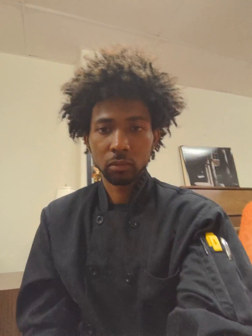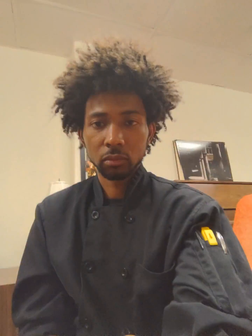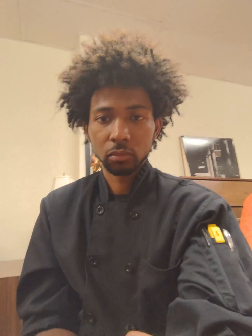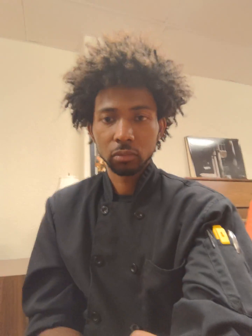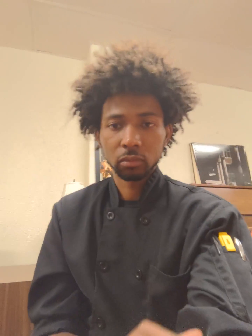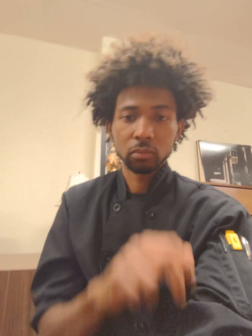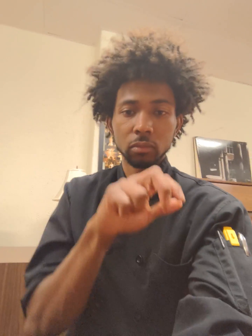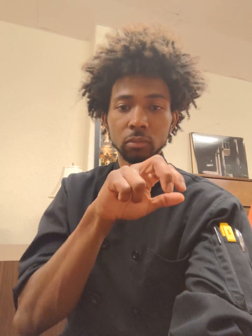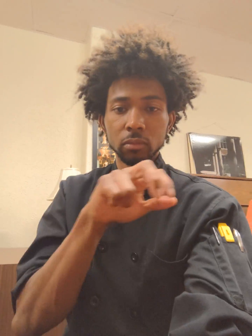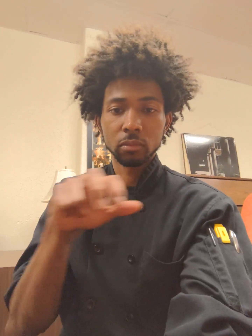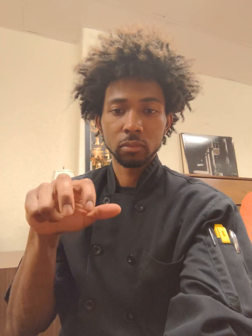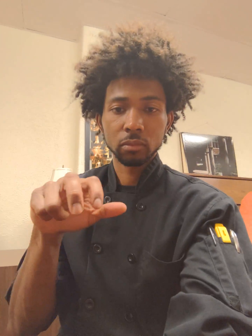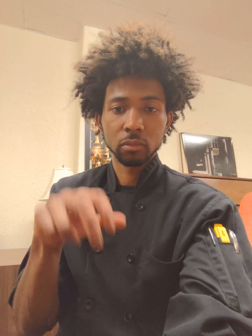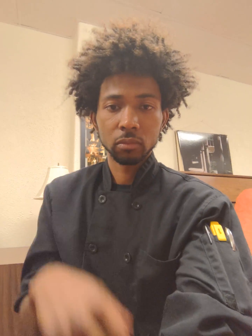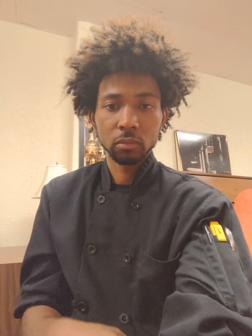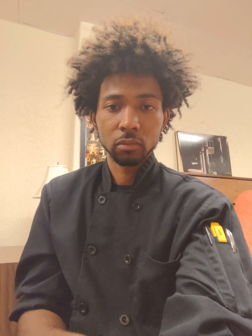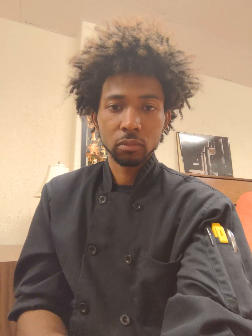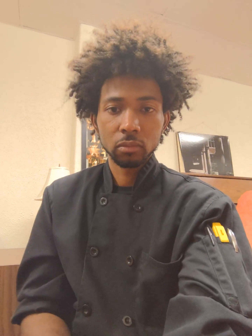bench